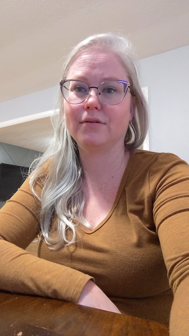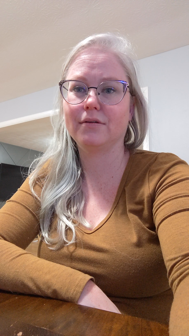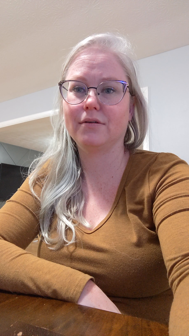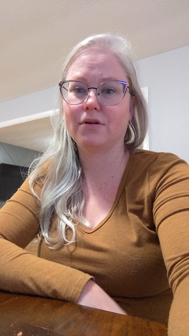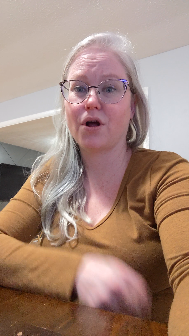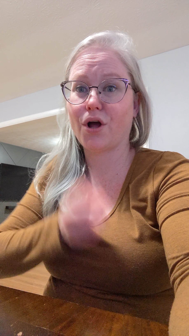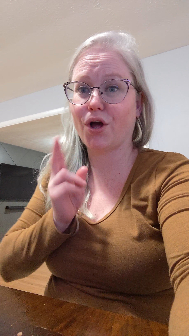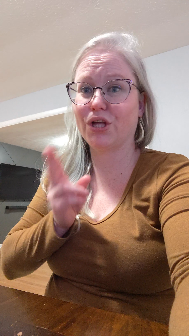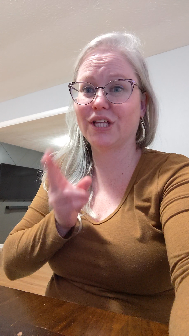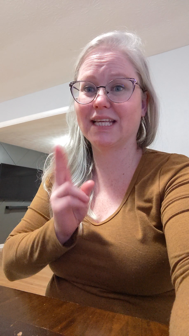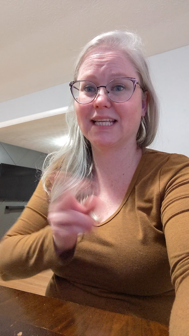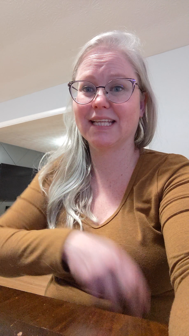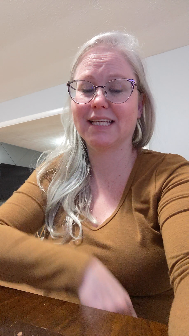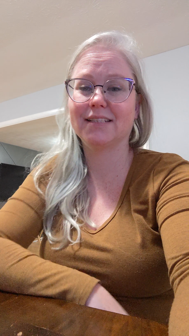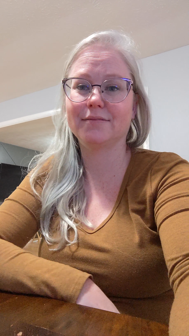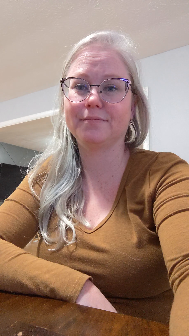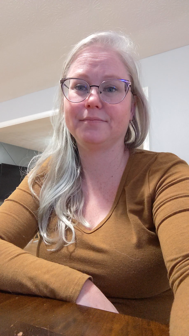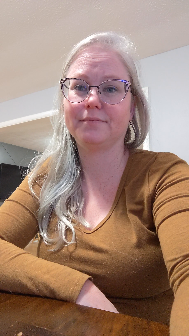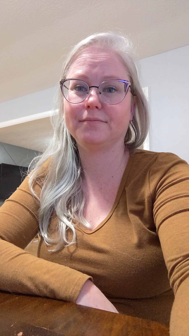hurry